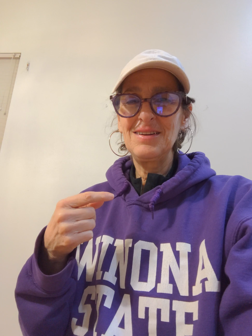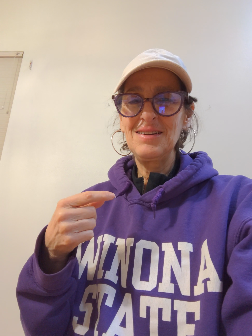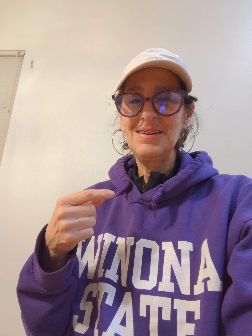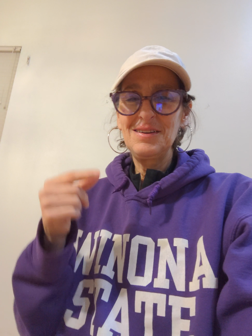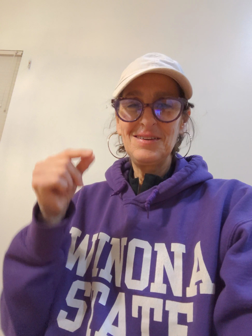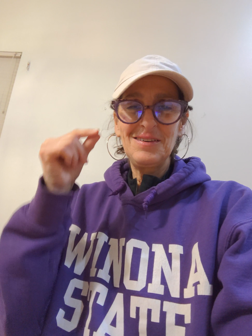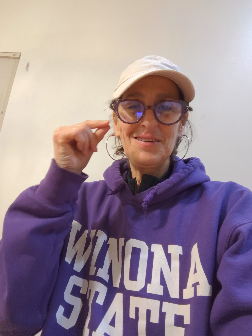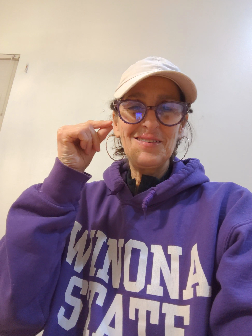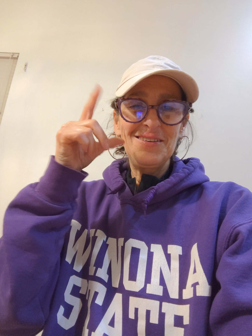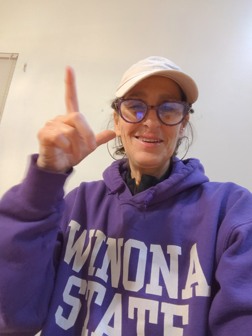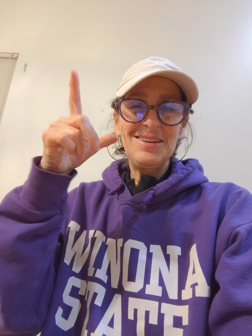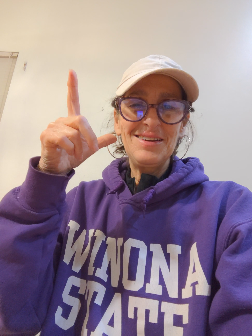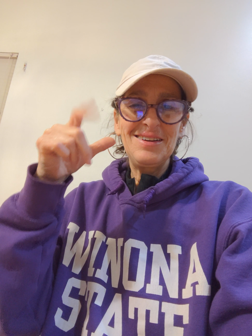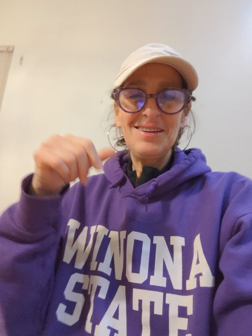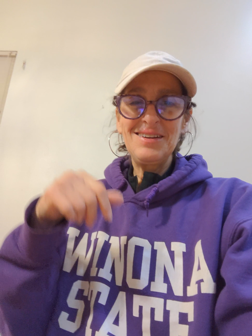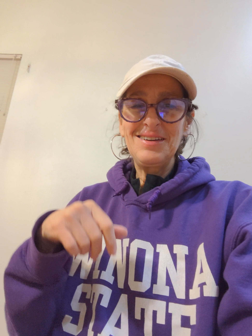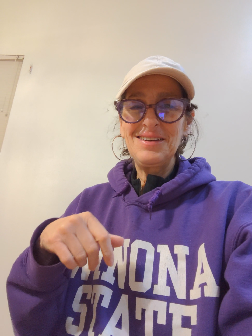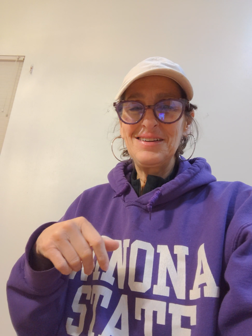awake